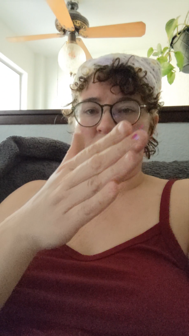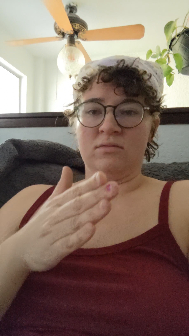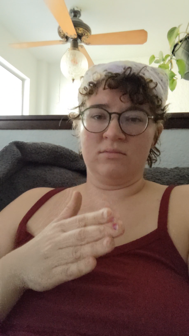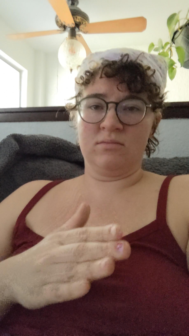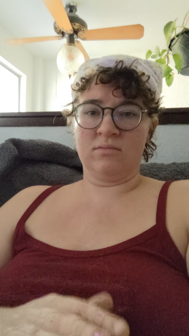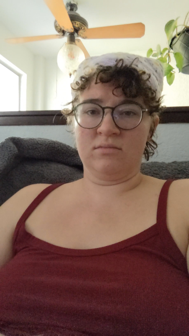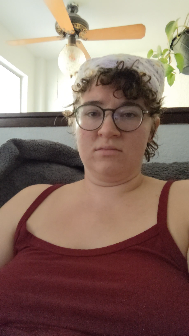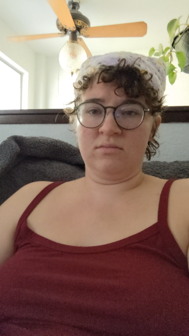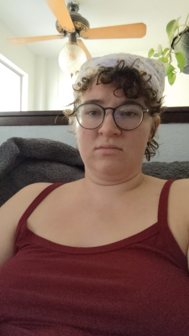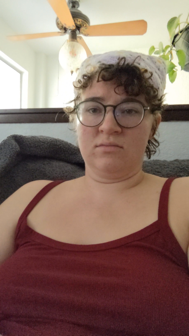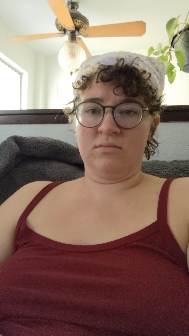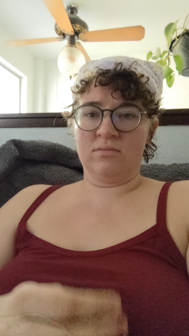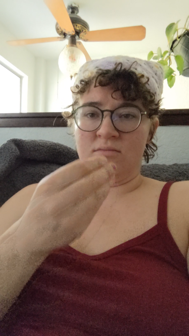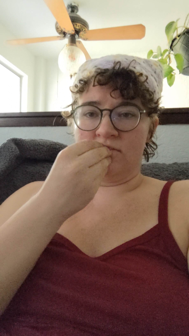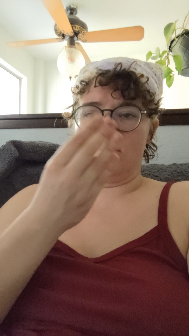breakfast